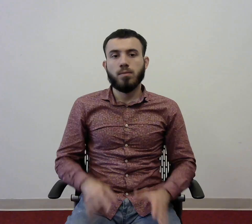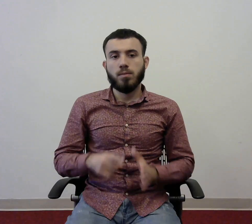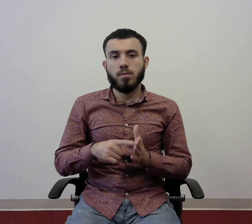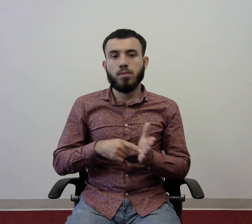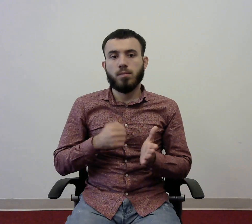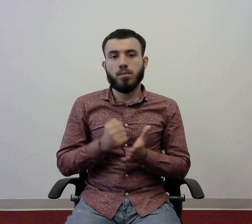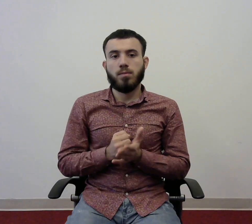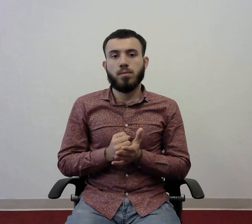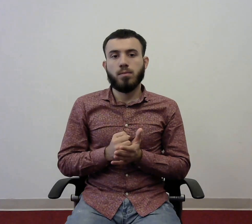notarial